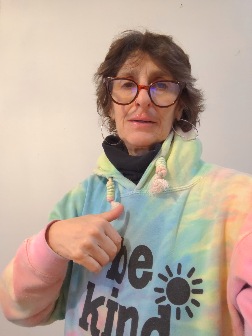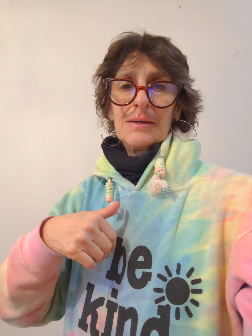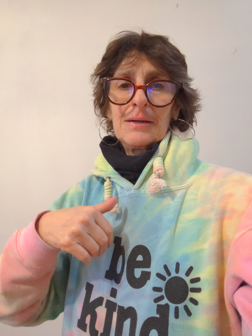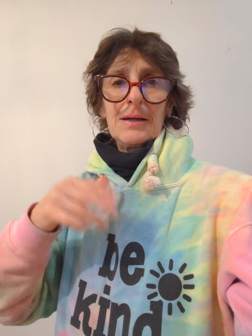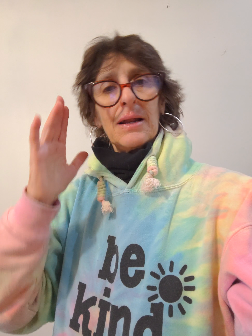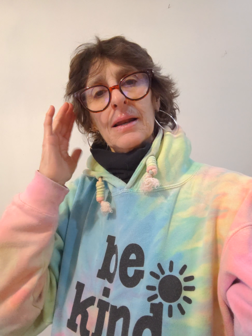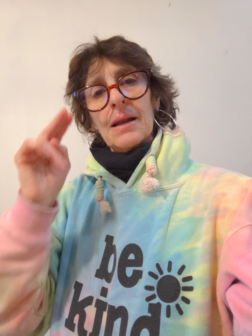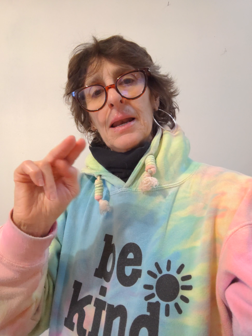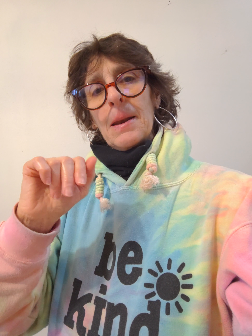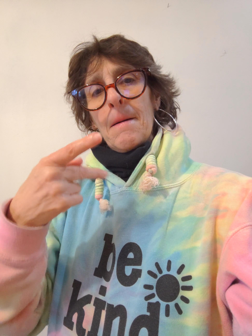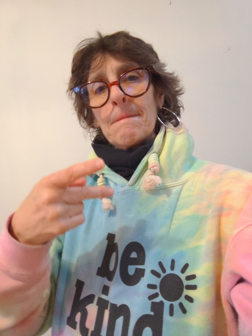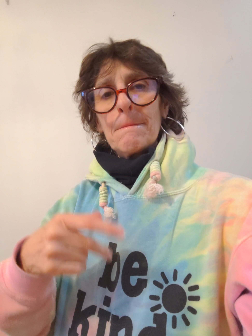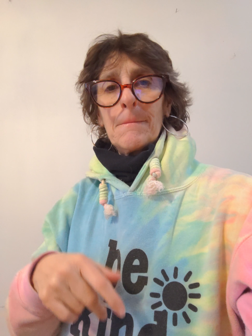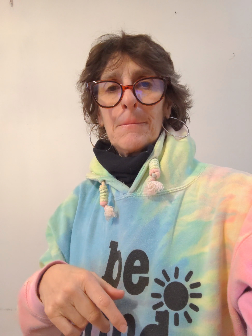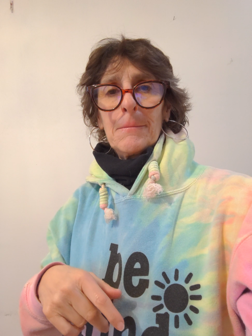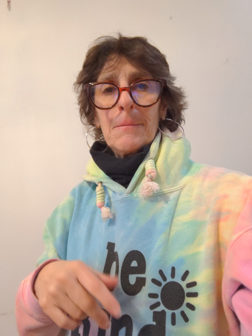nap